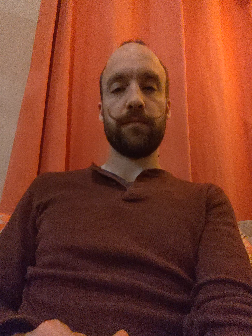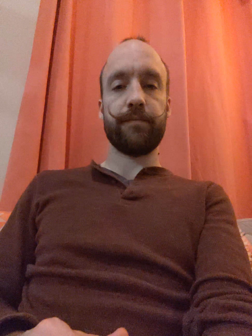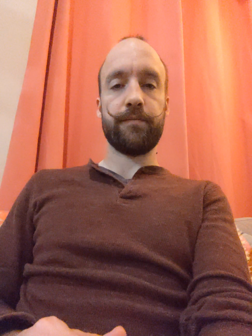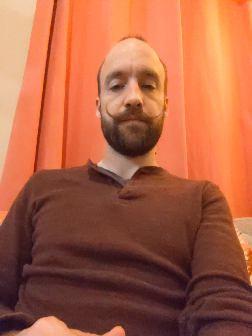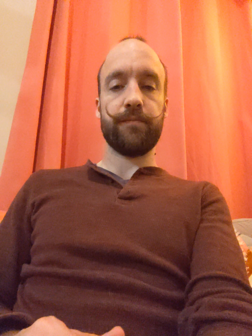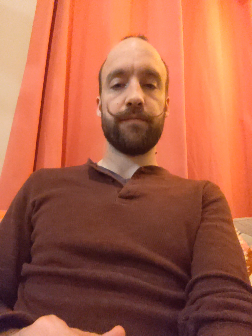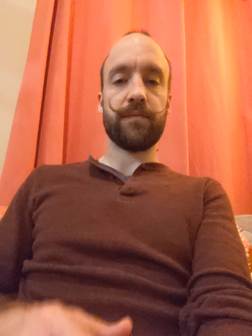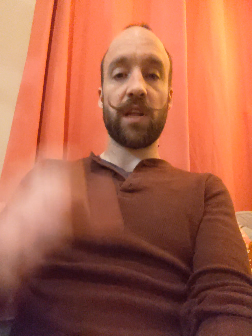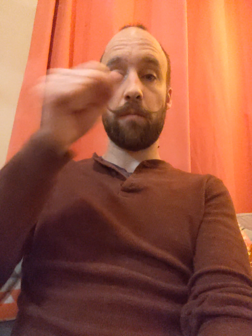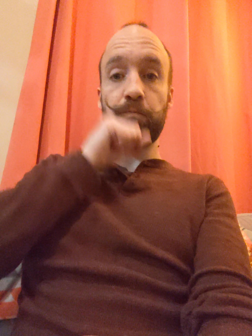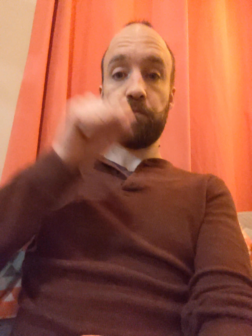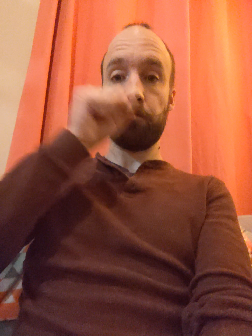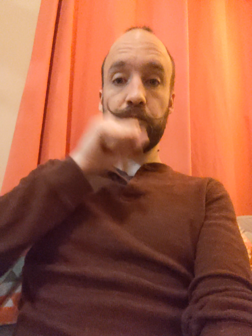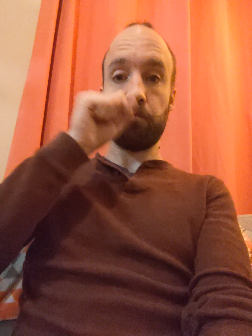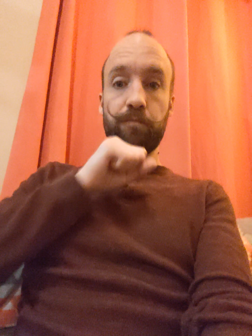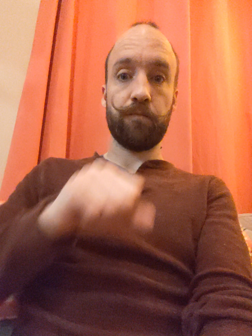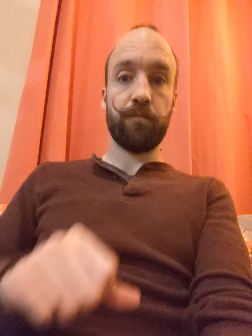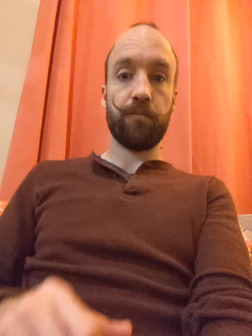ice cream